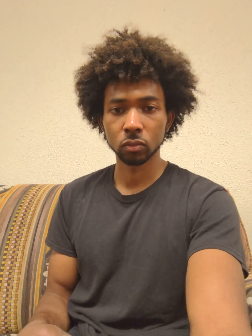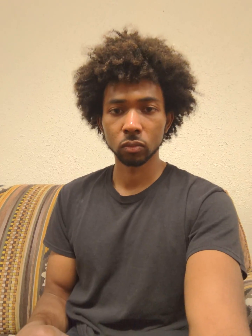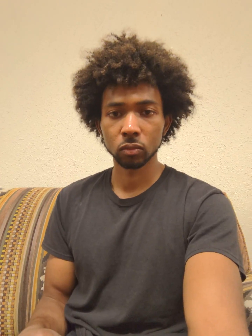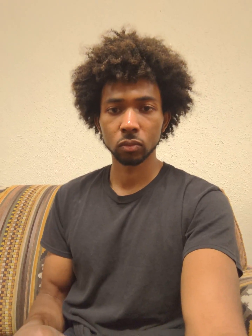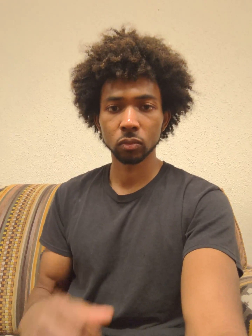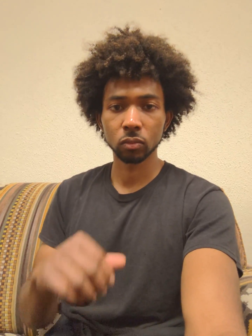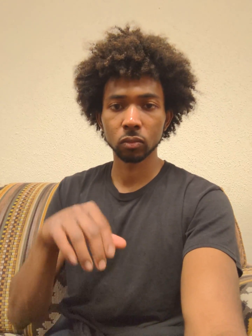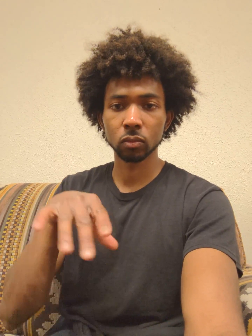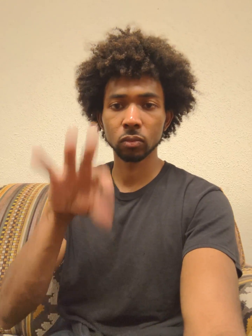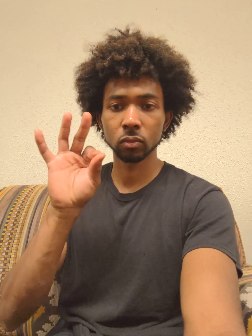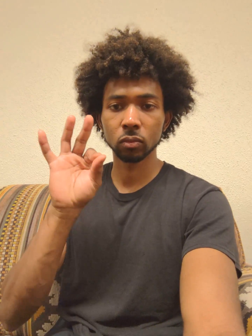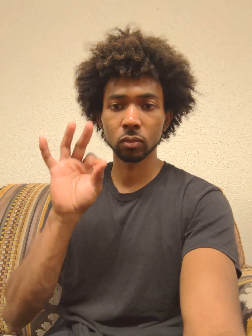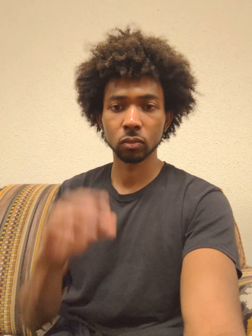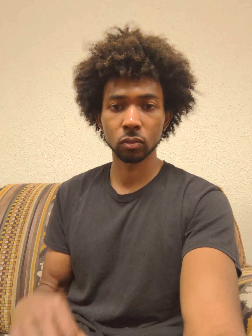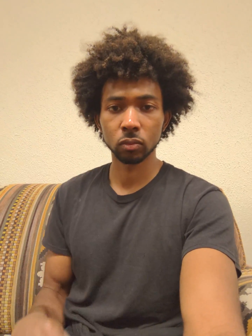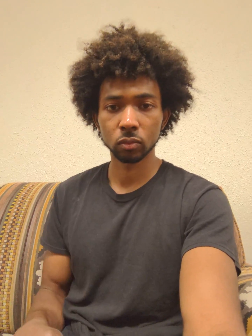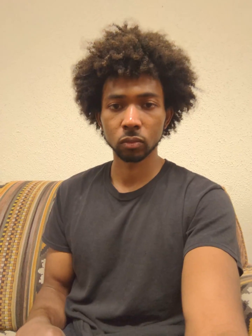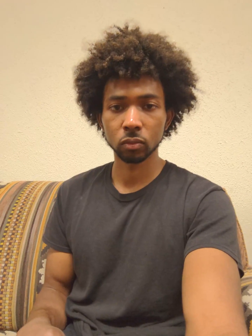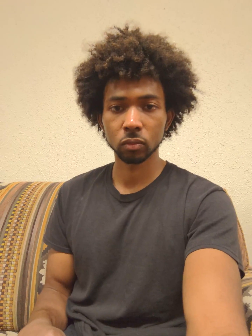pick